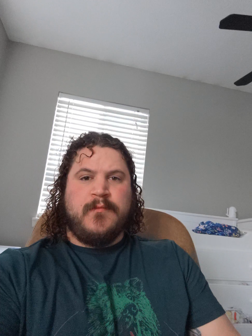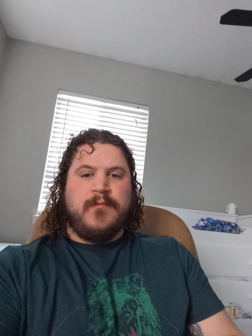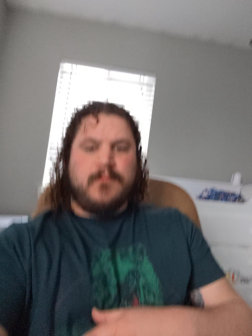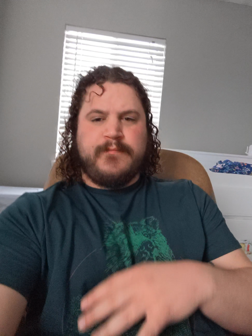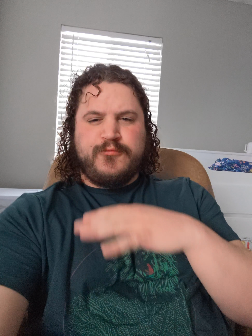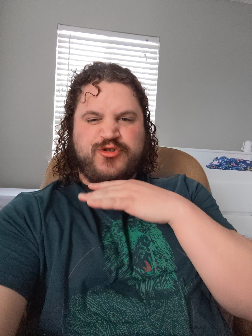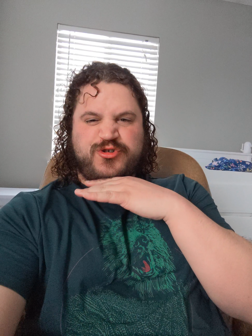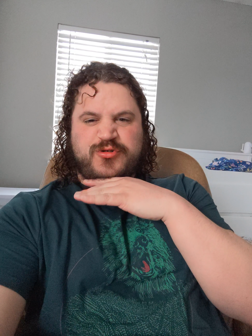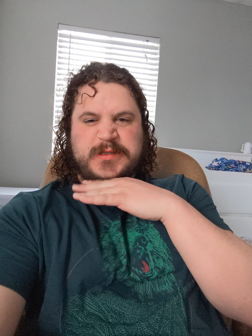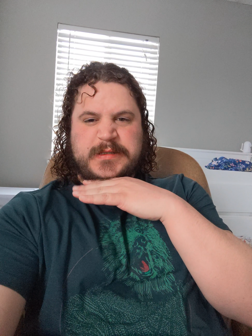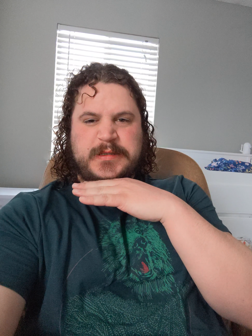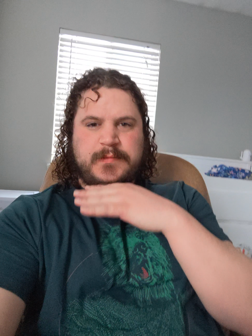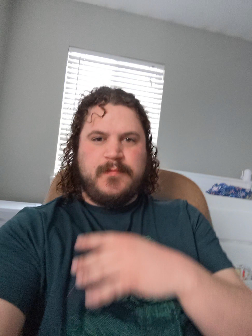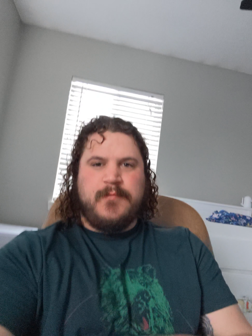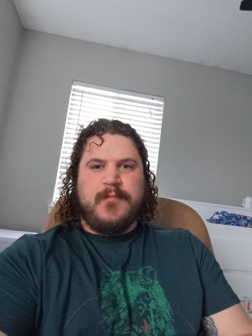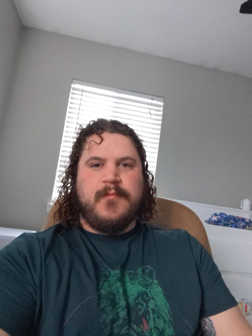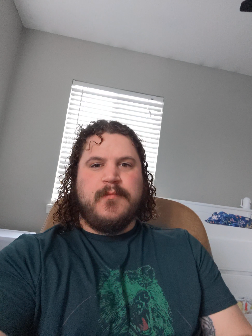dirty